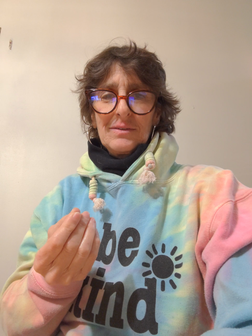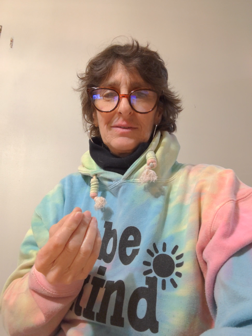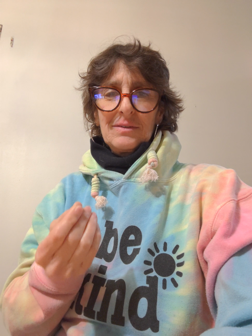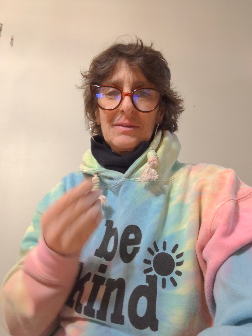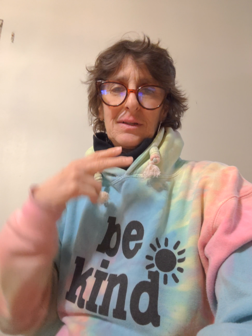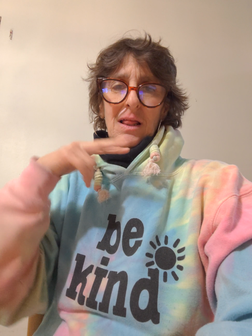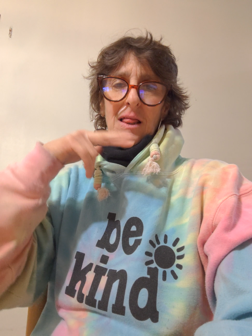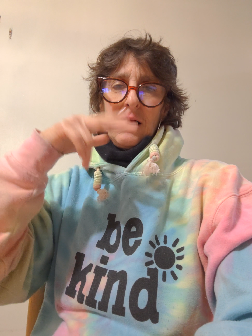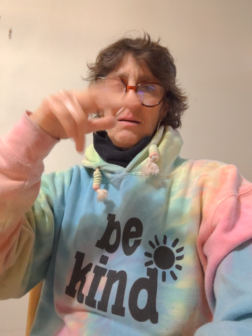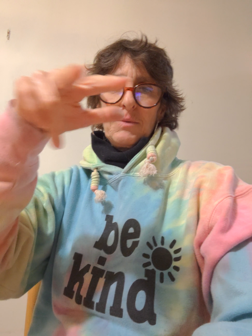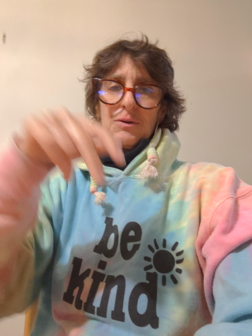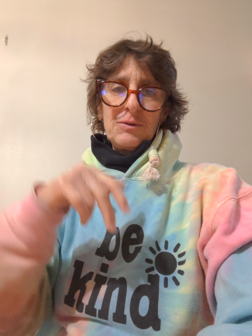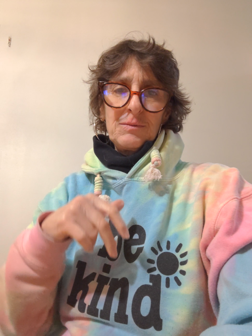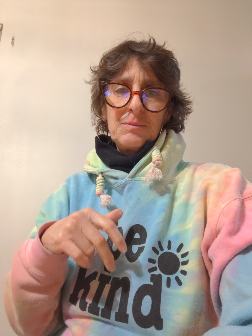helicopter